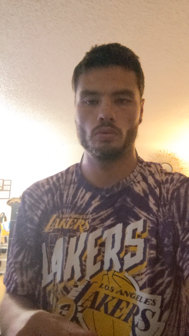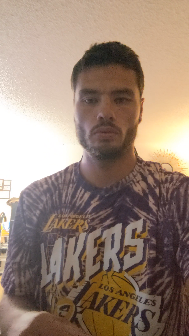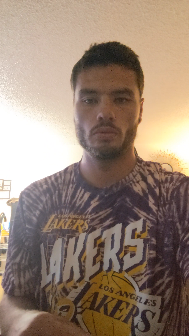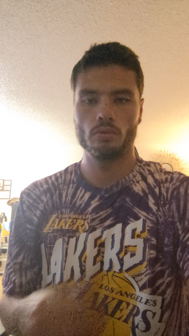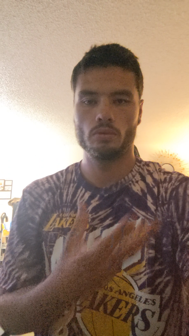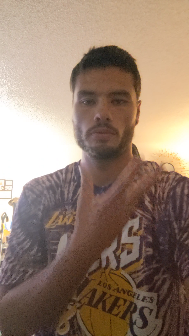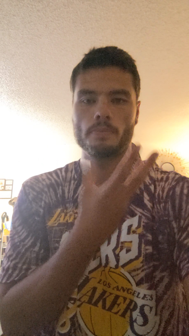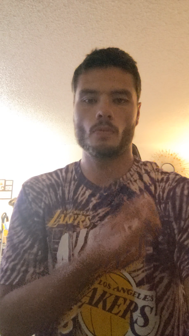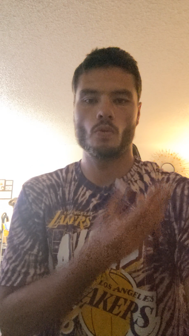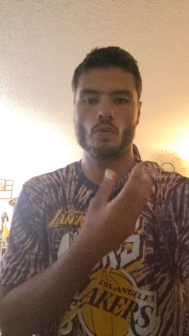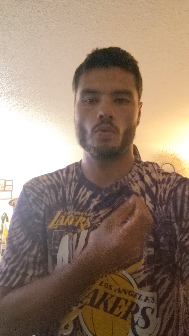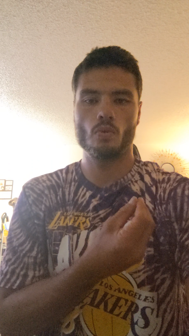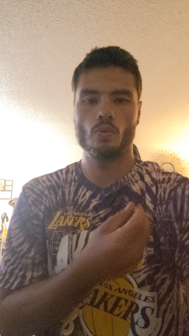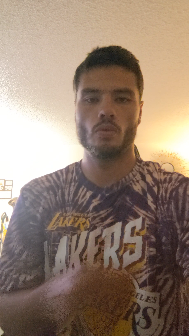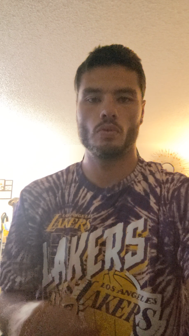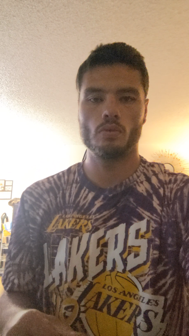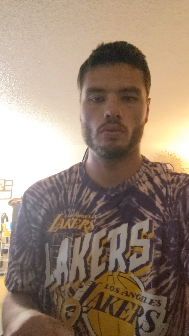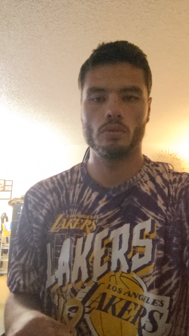poor